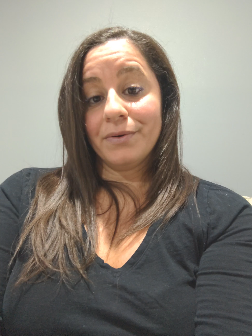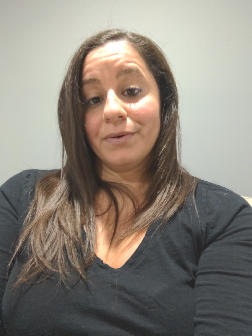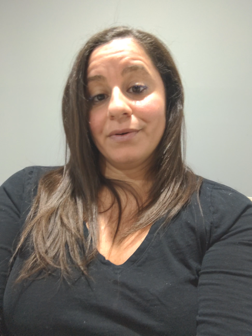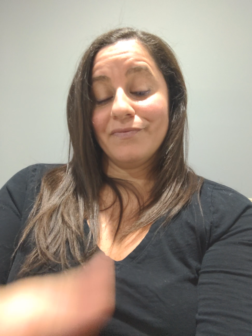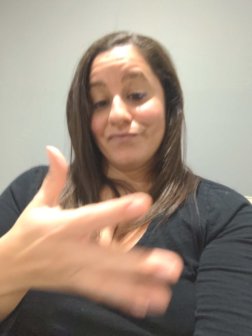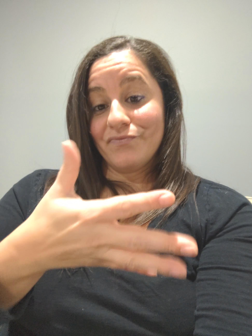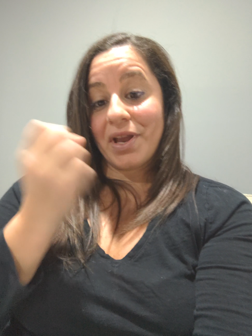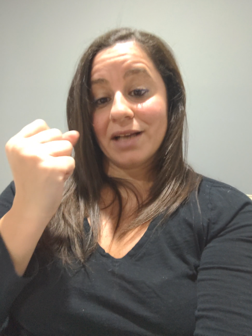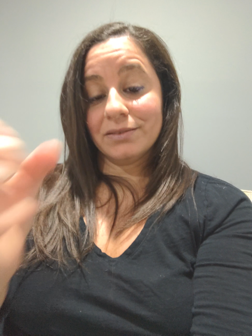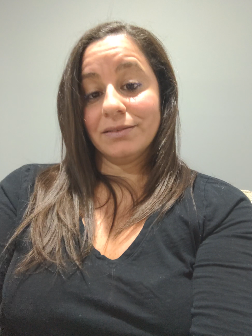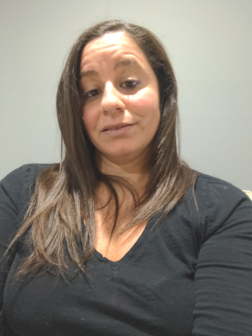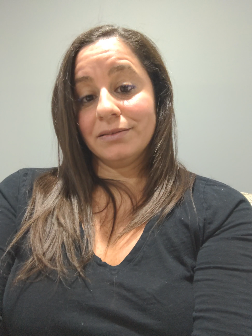fast